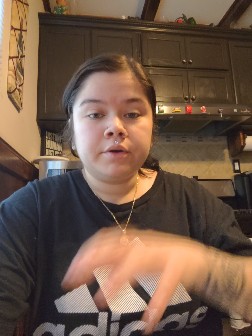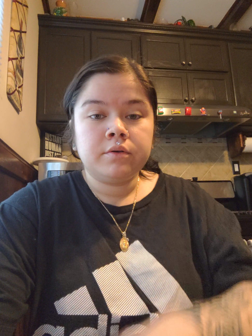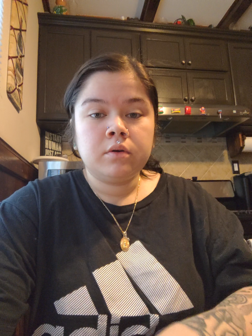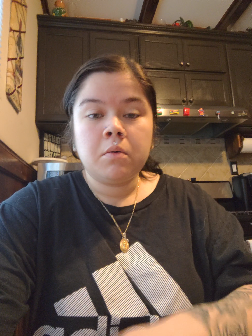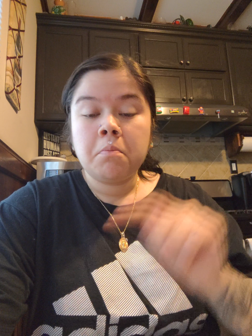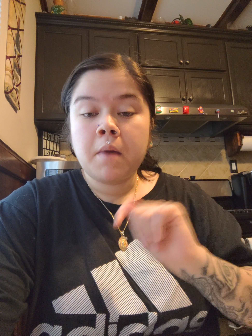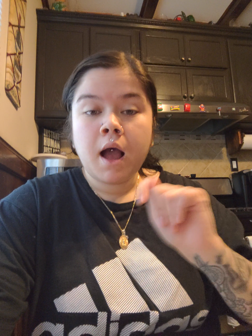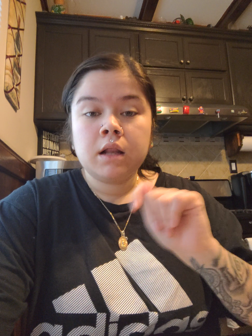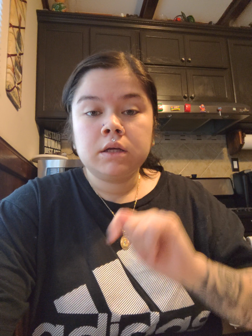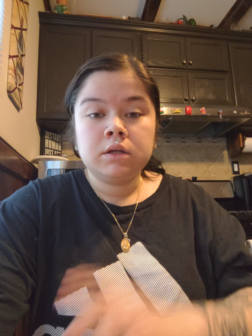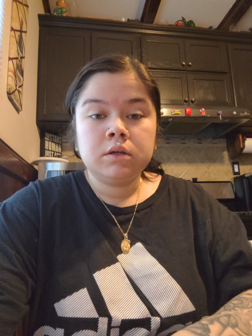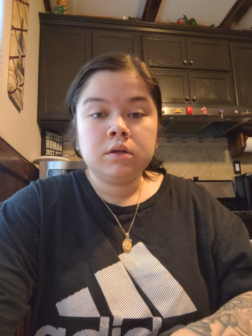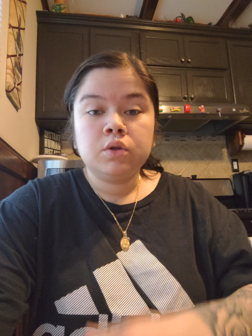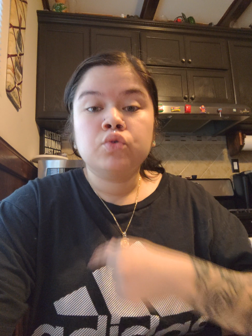potty